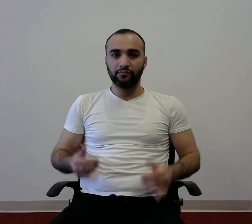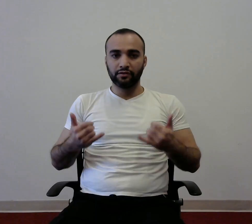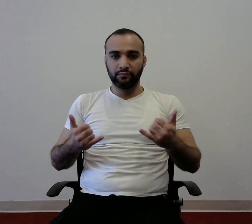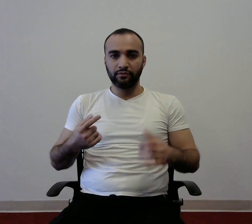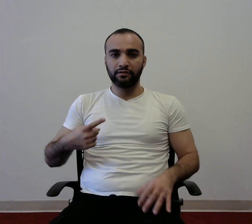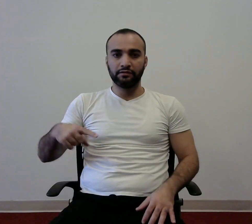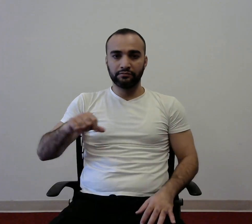bu həftə